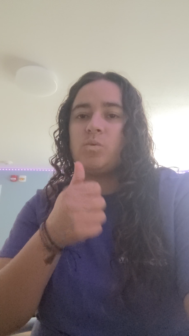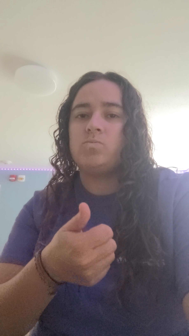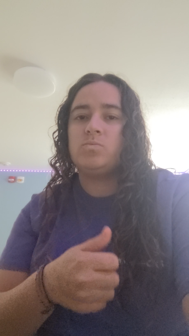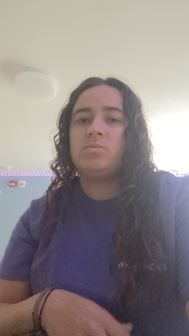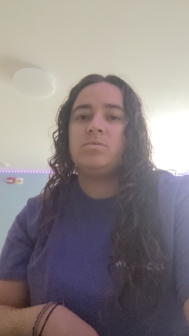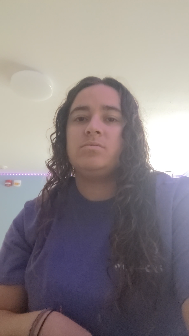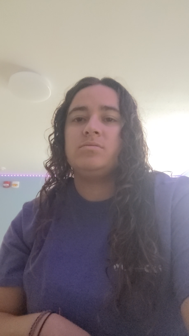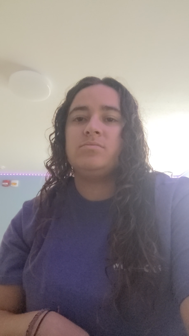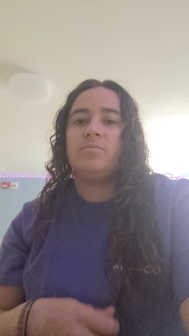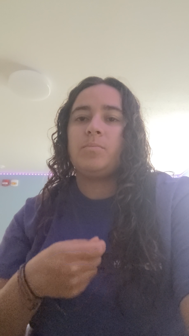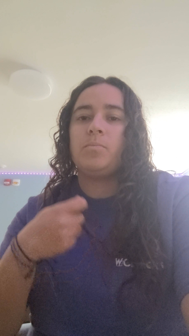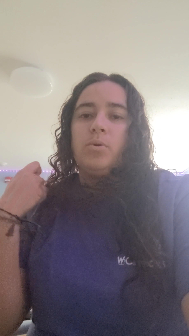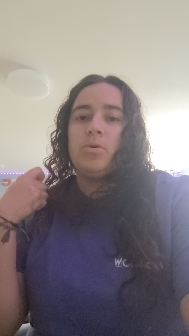pull